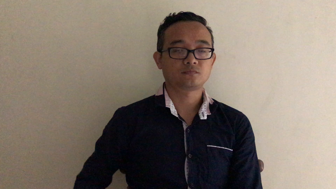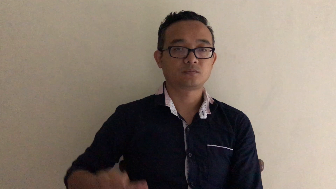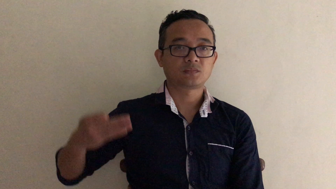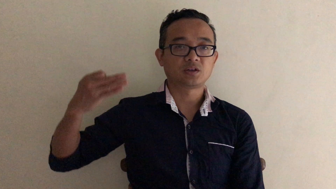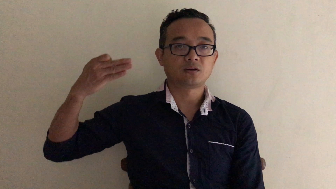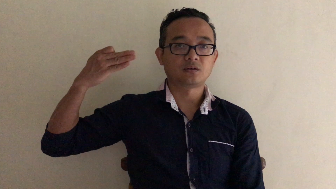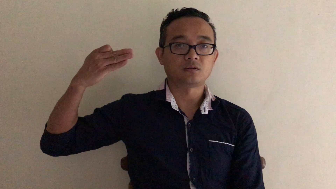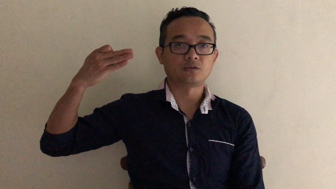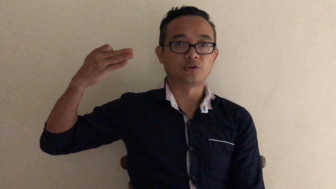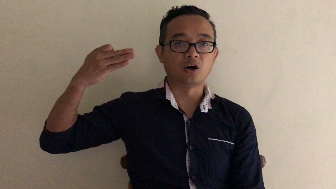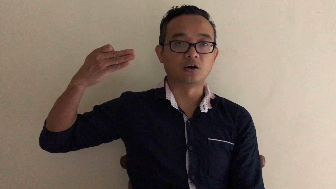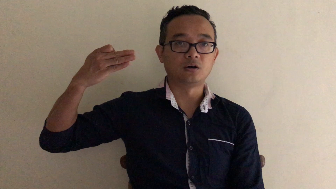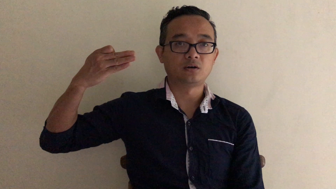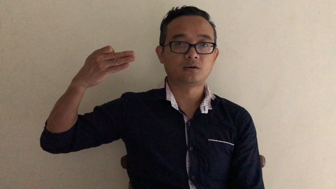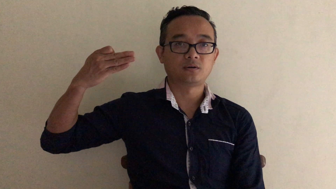ध